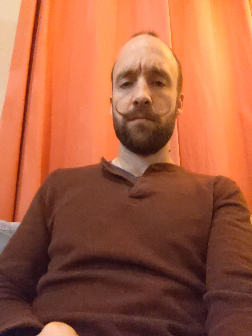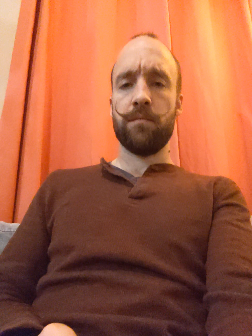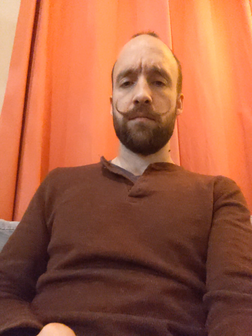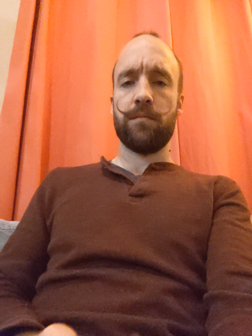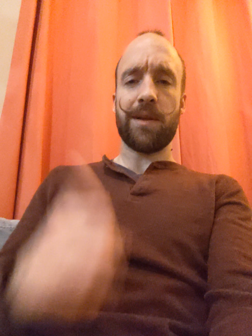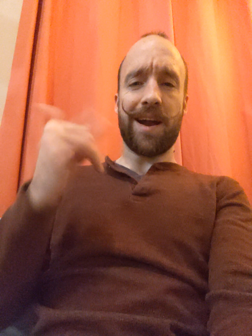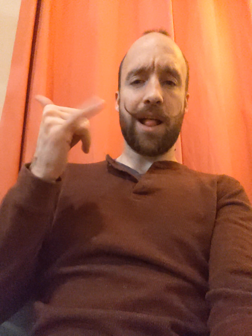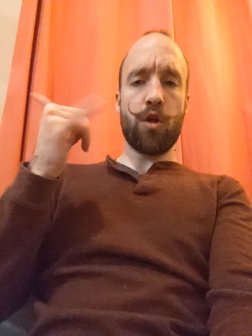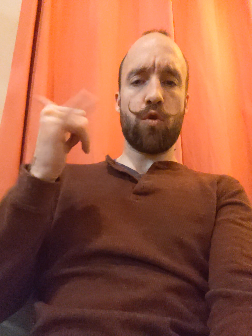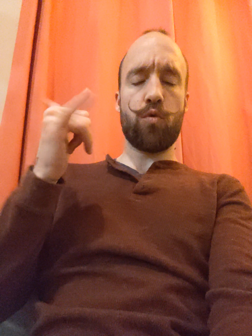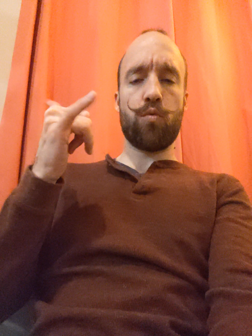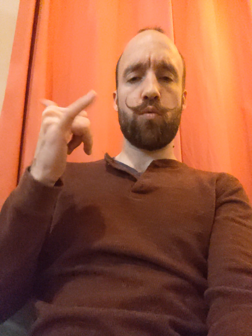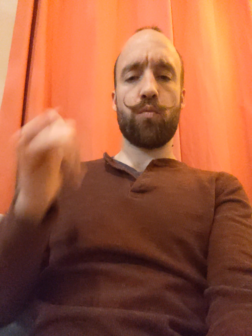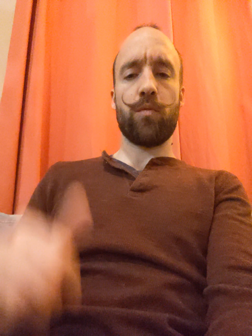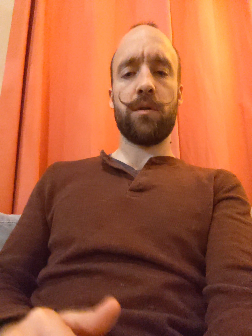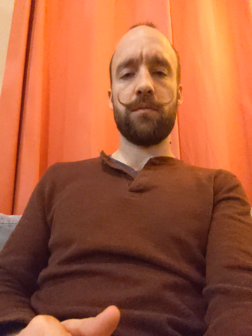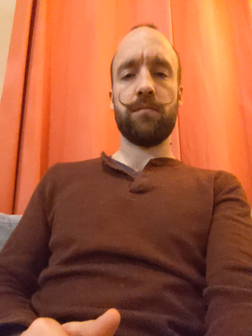yellow